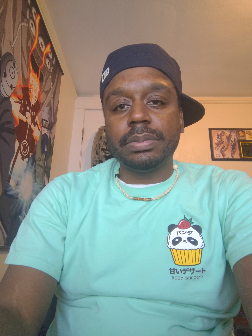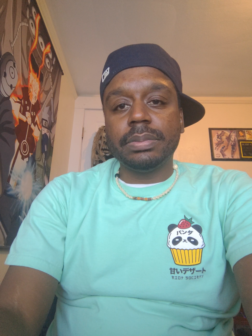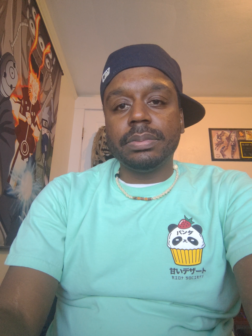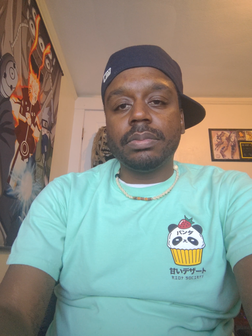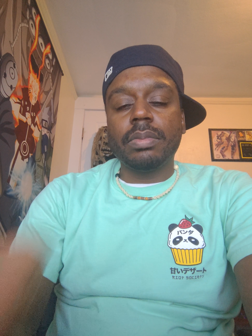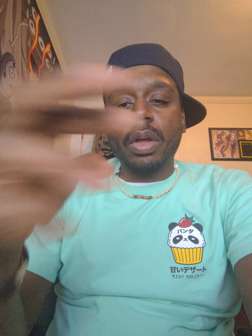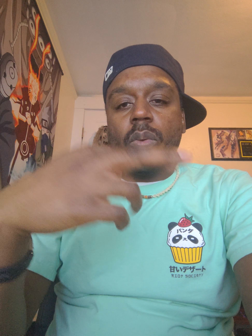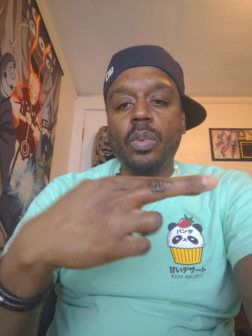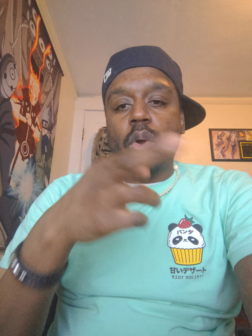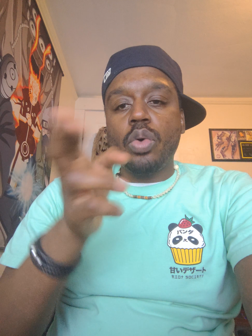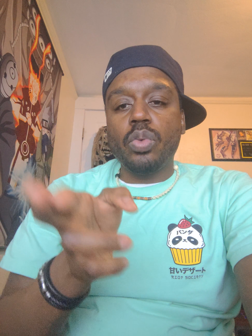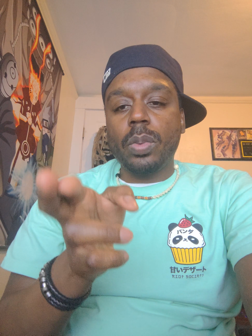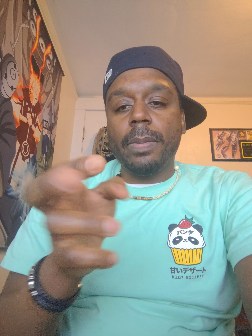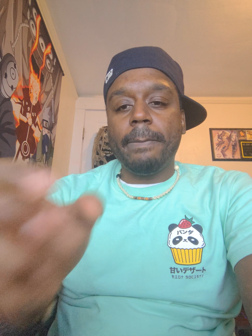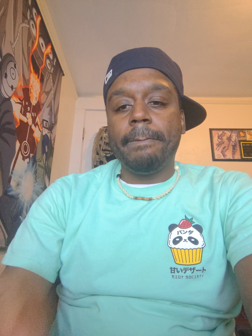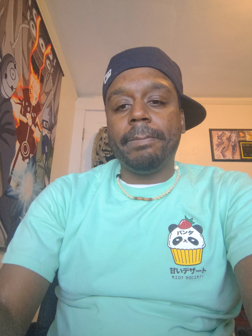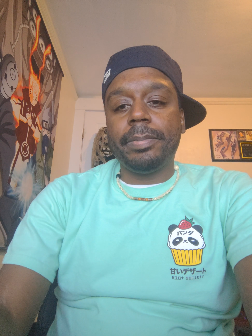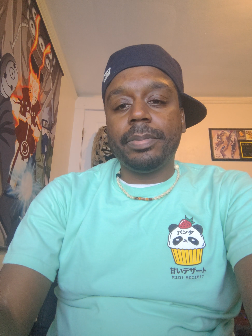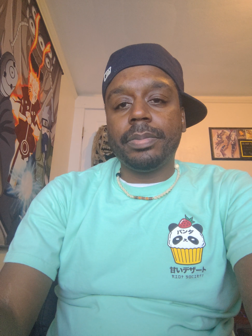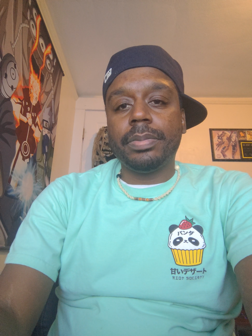room